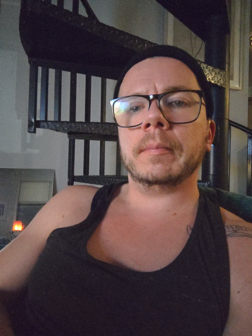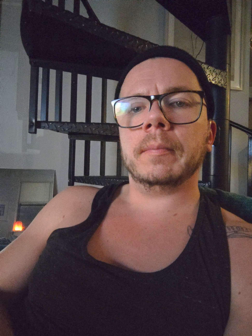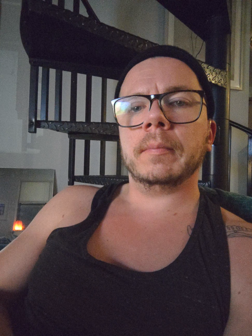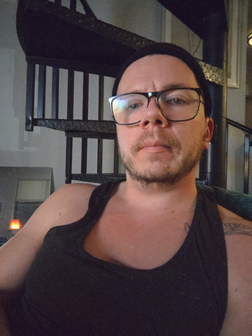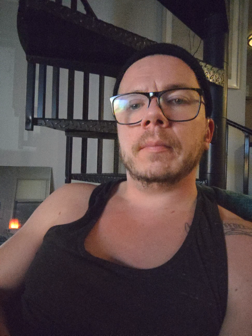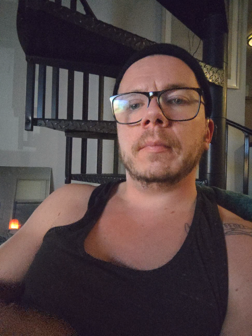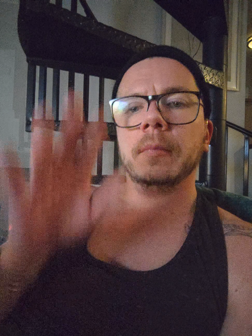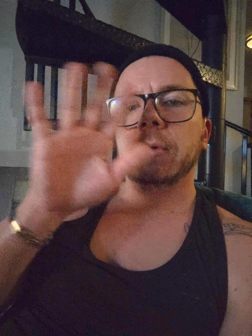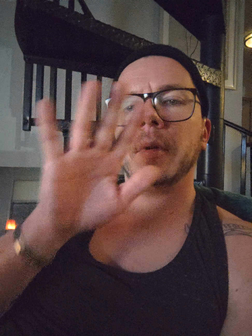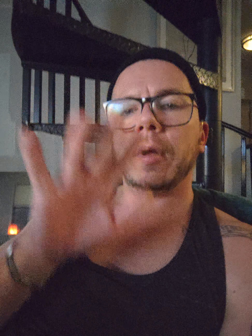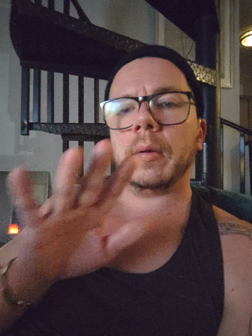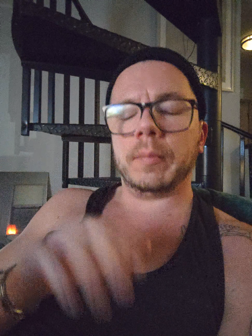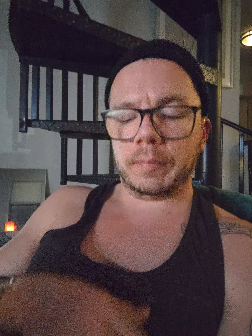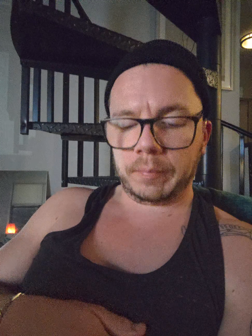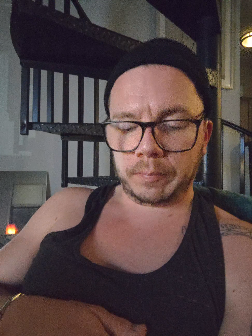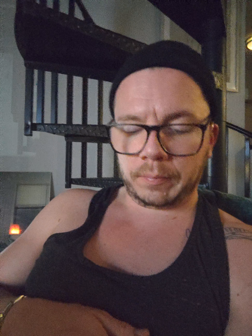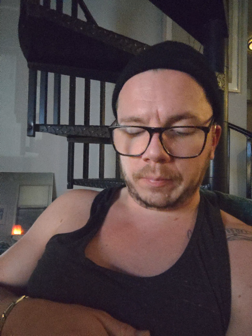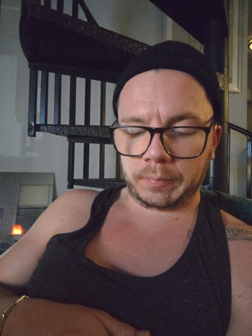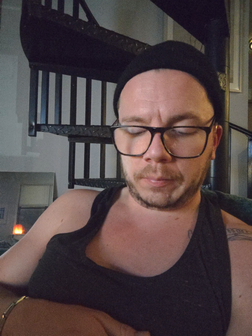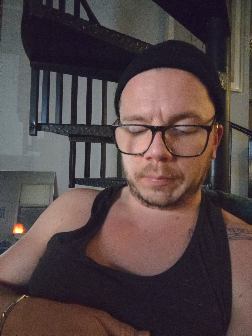snow